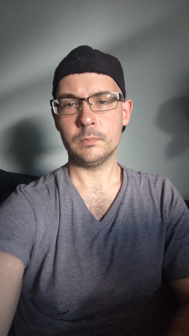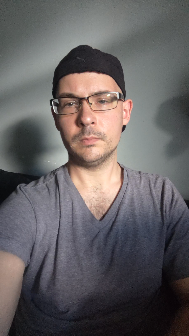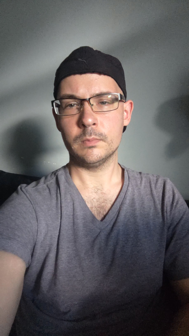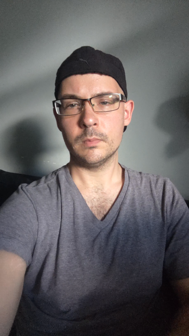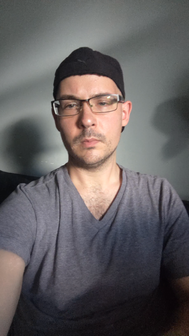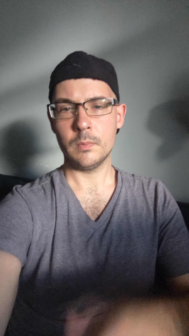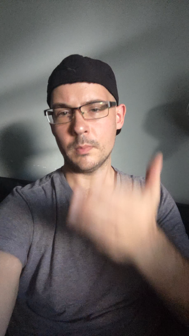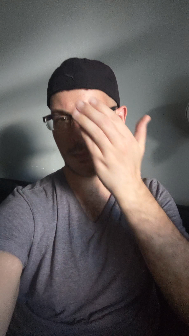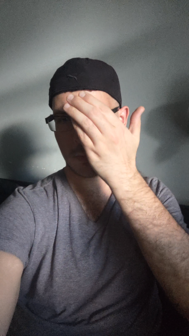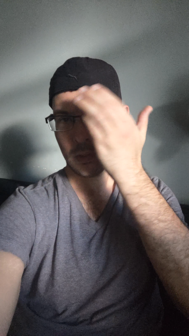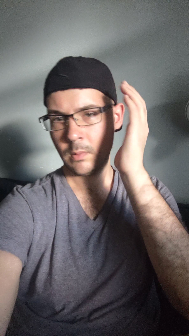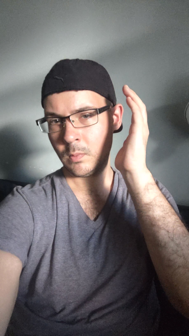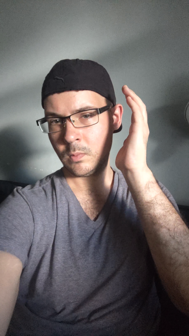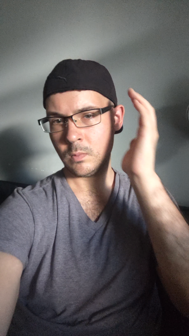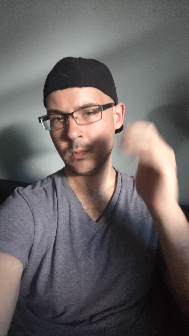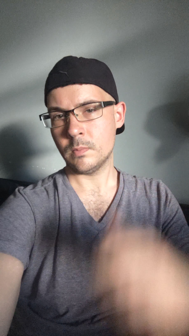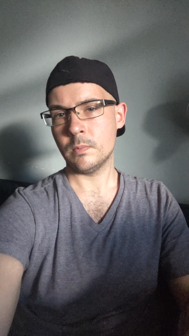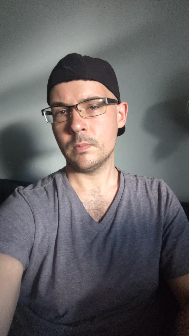peekaboo